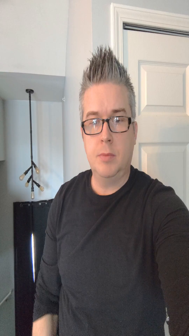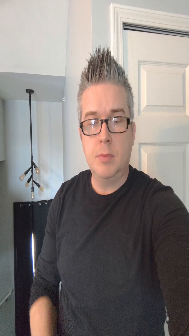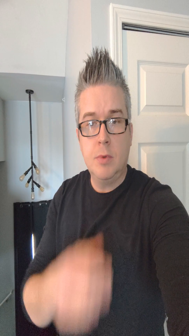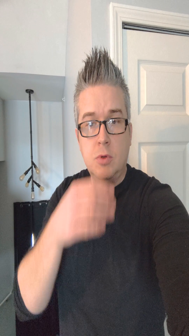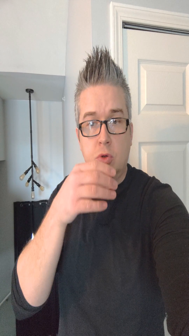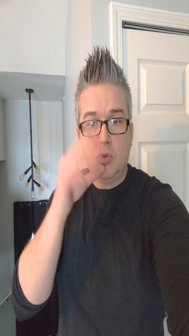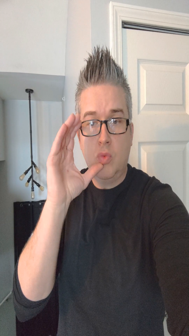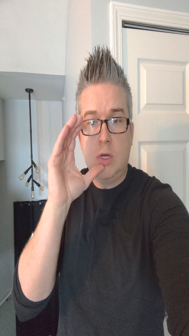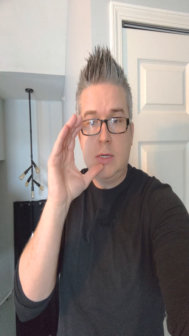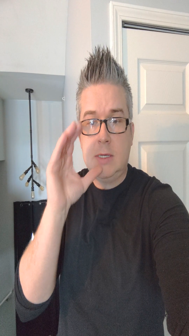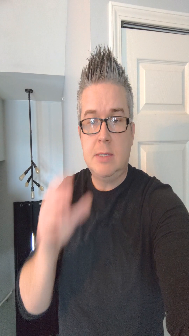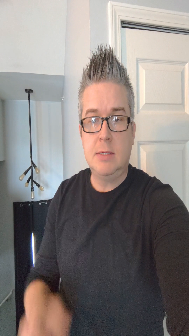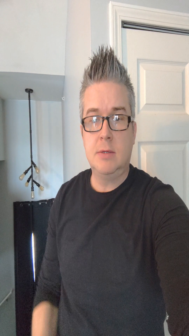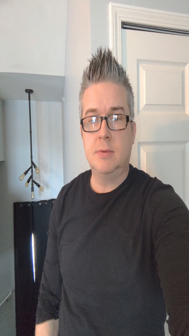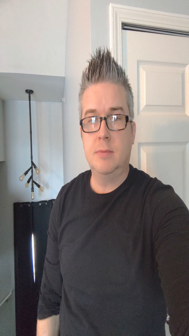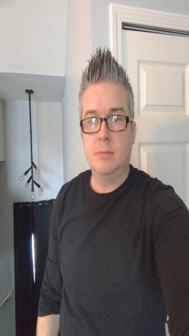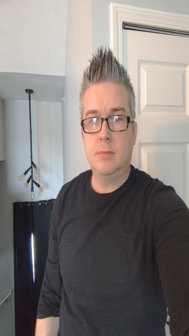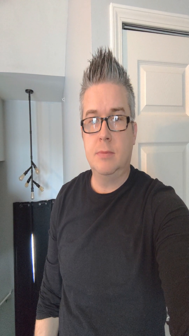drink